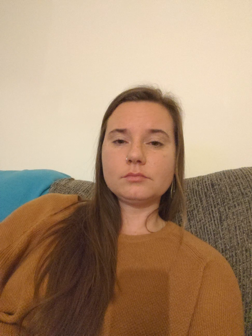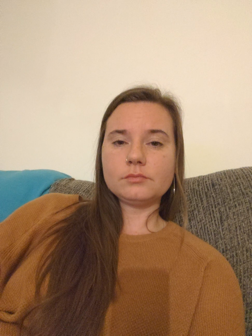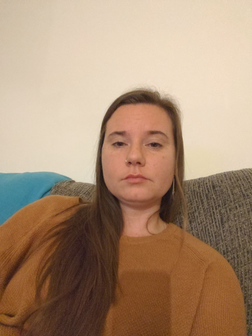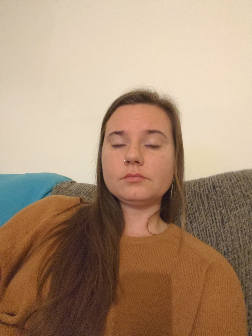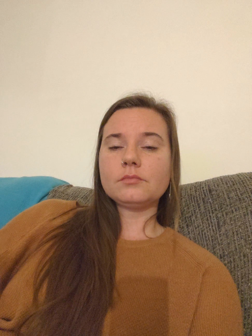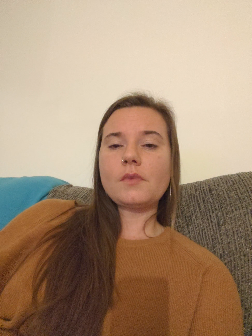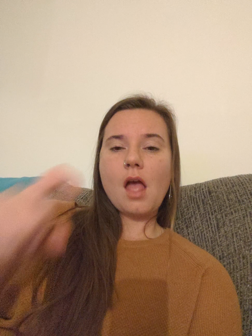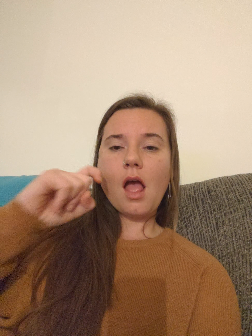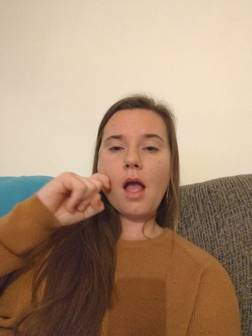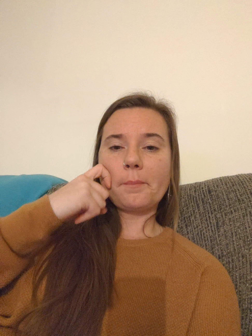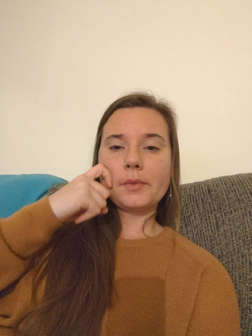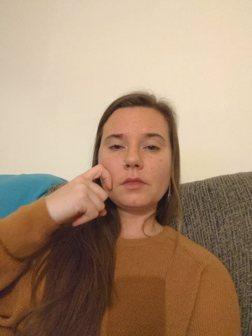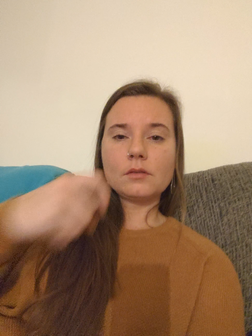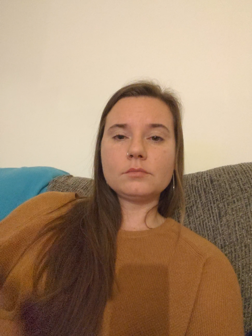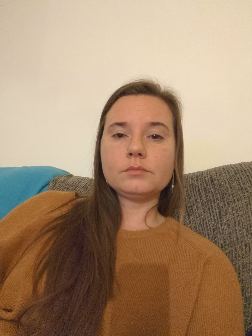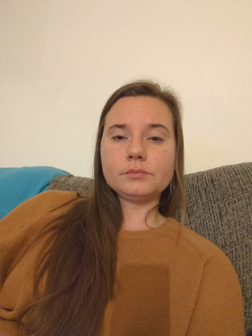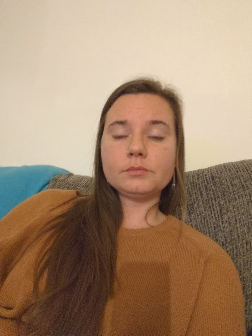apple